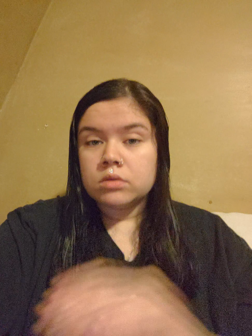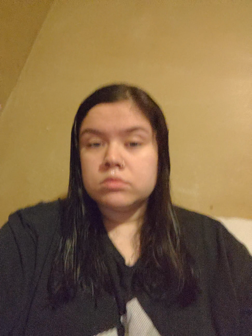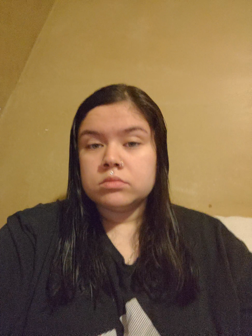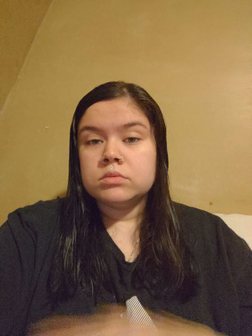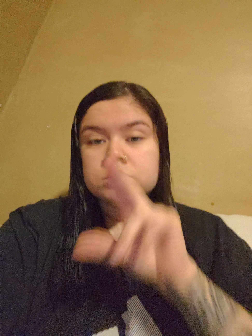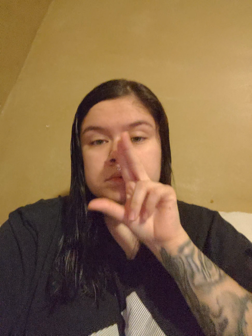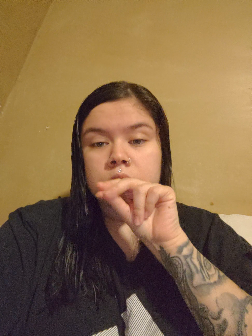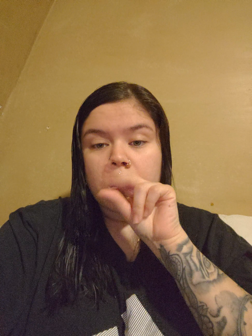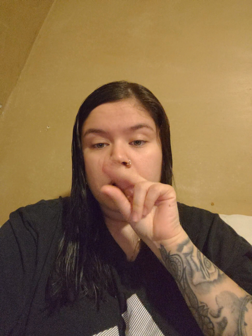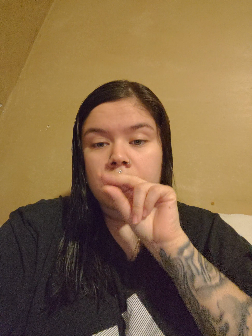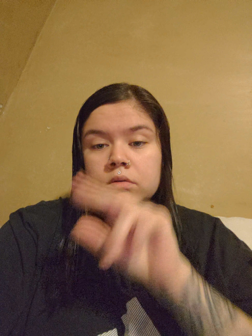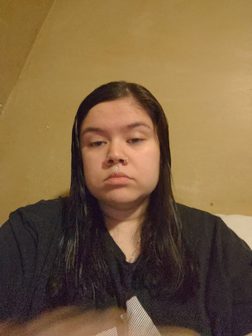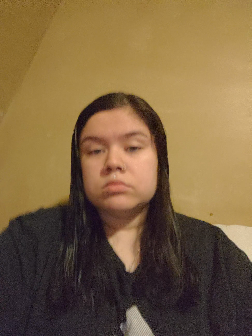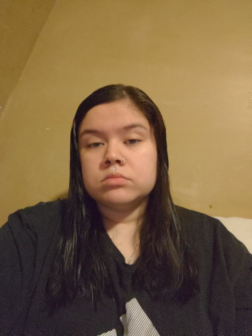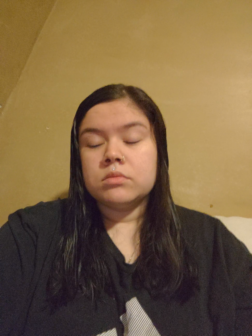duck